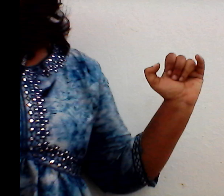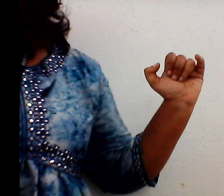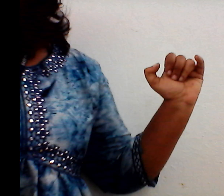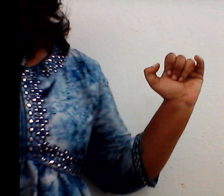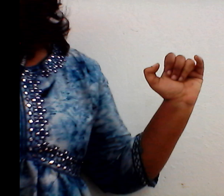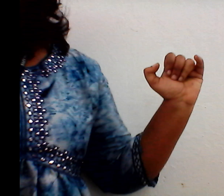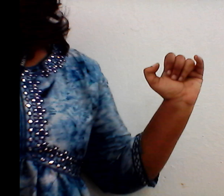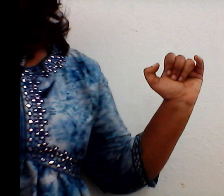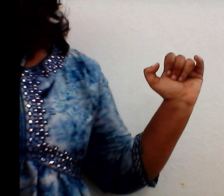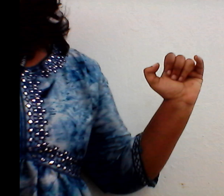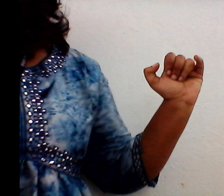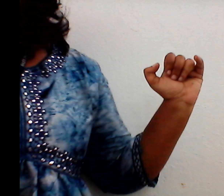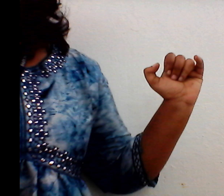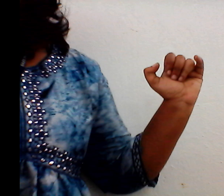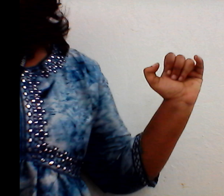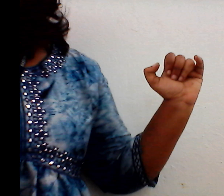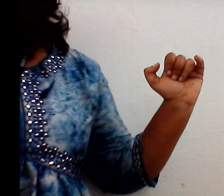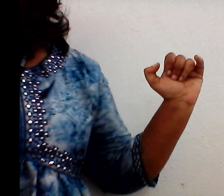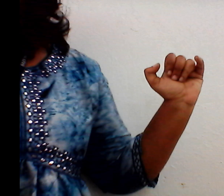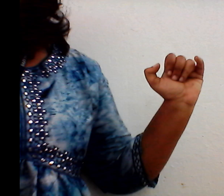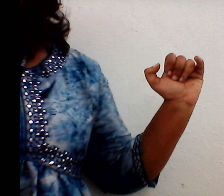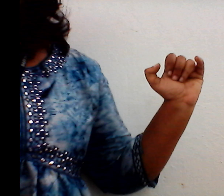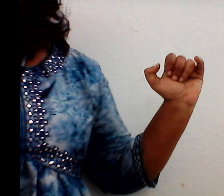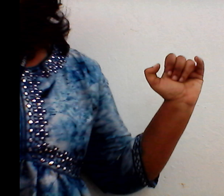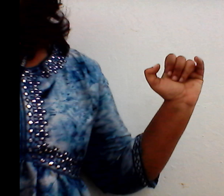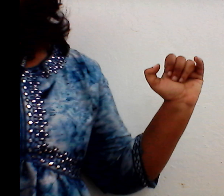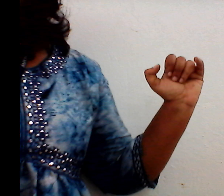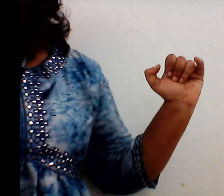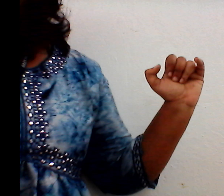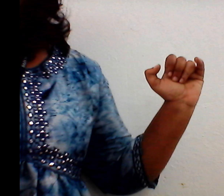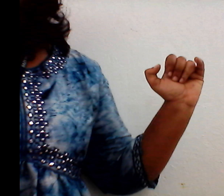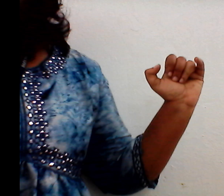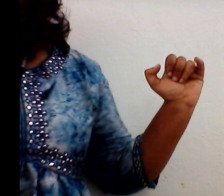ഋ